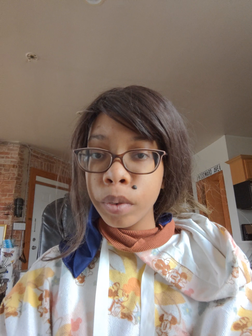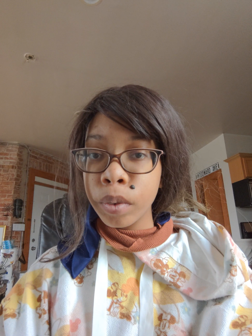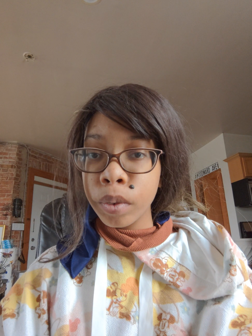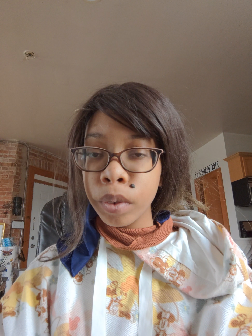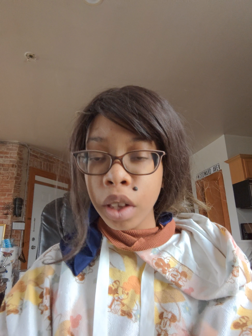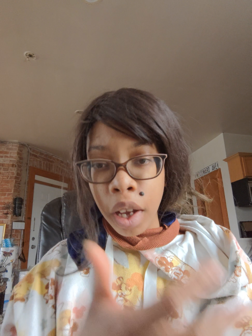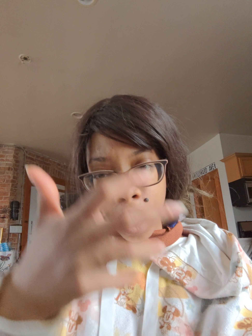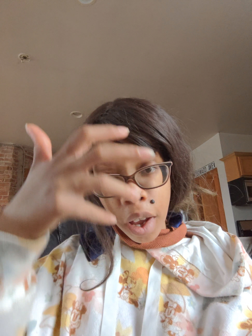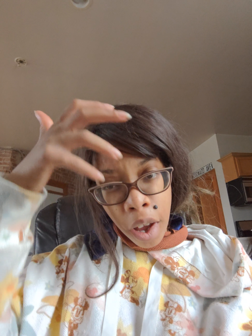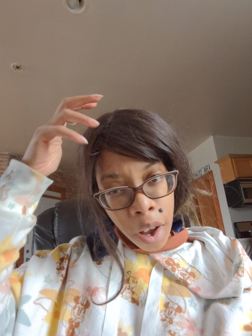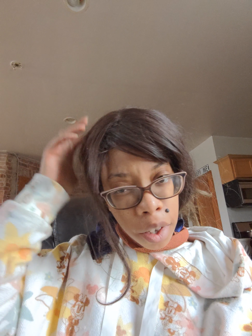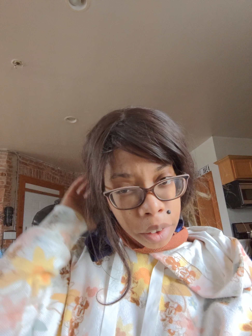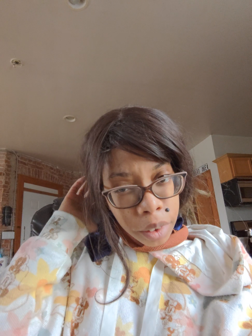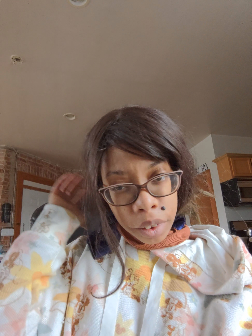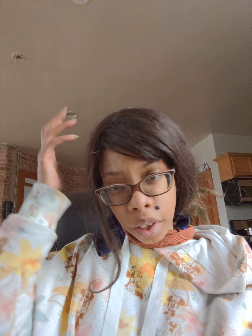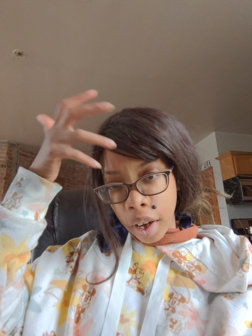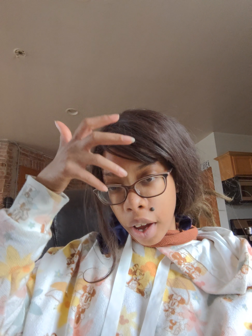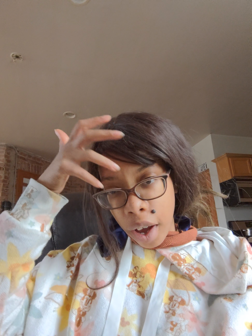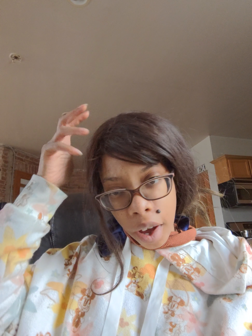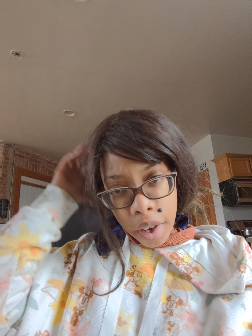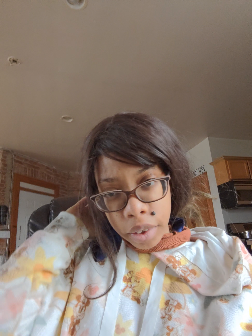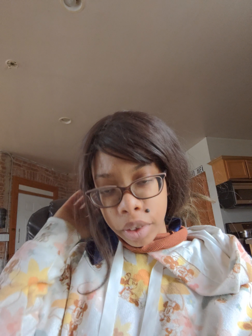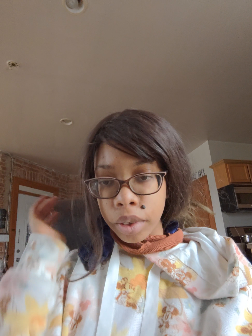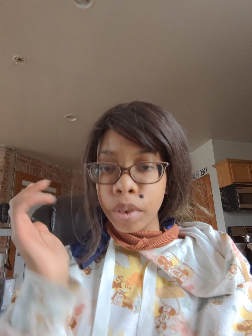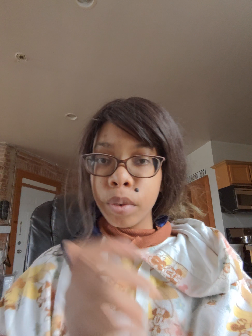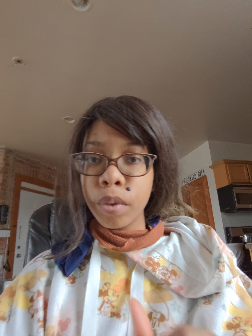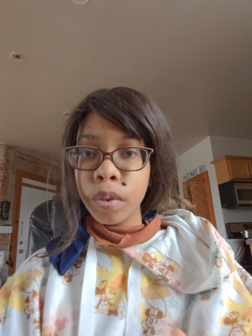lion